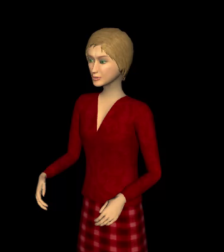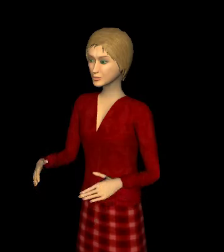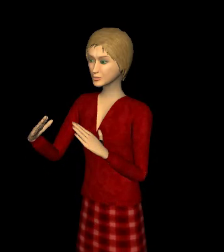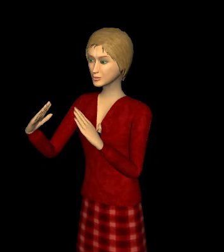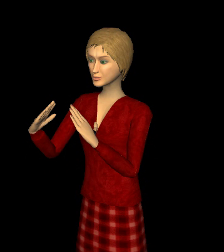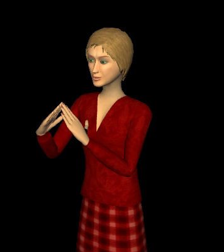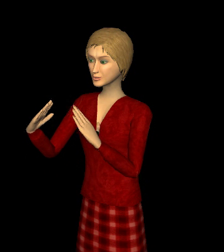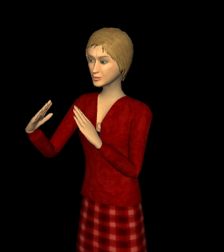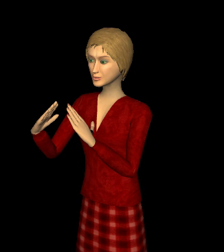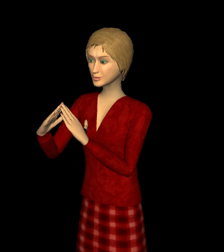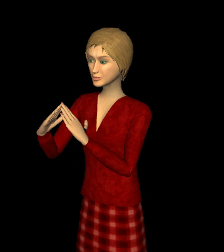بيت